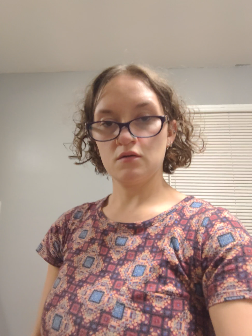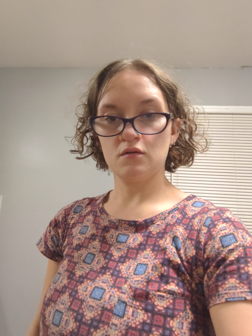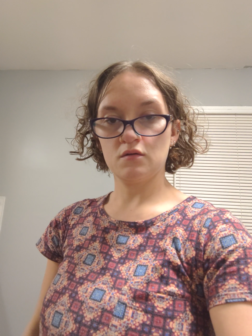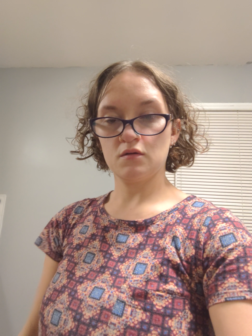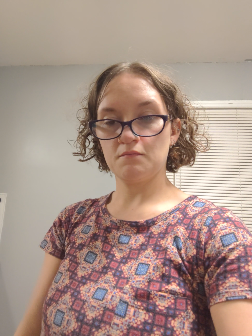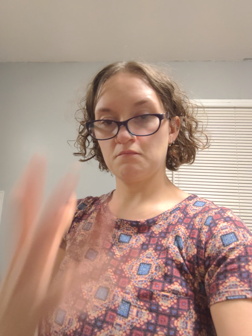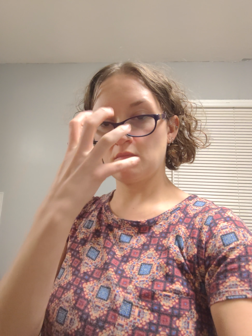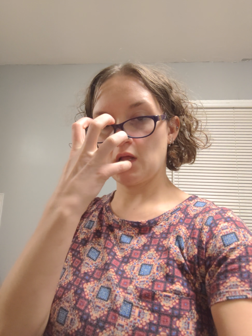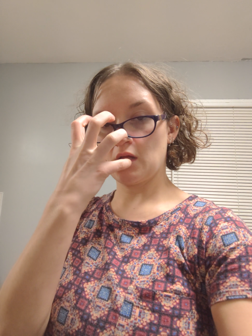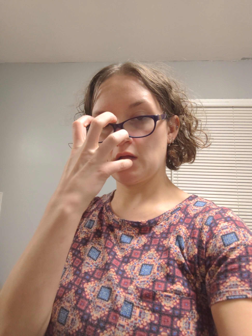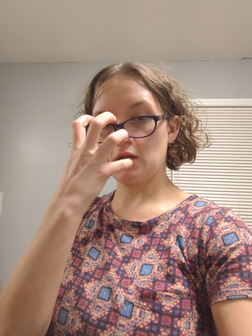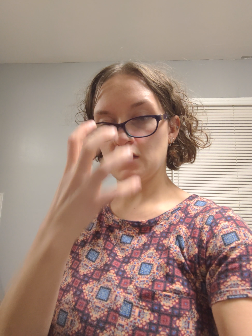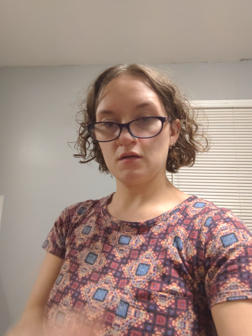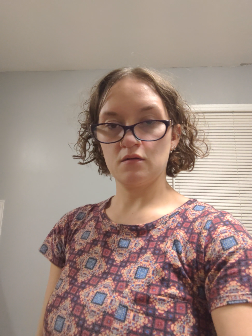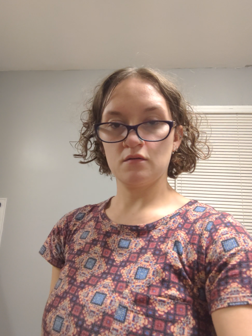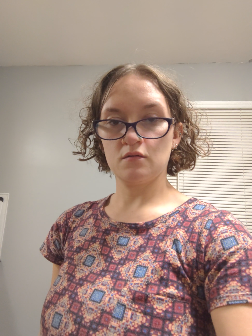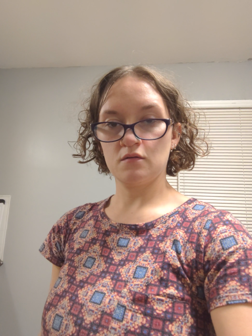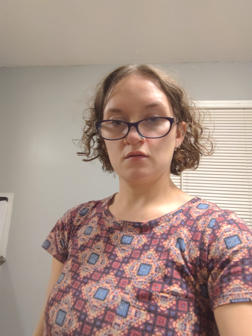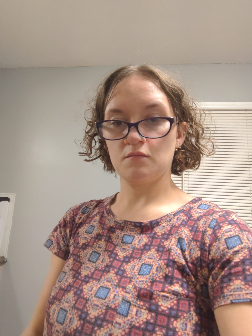mad